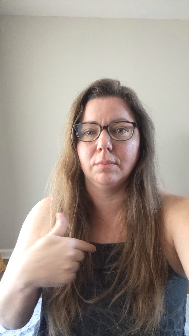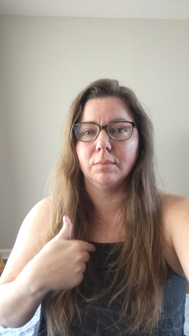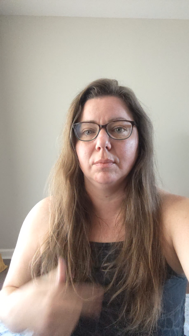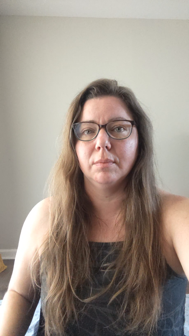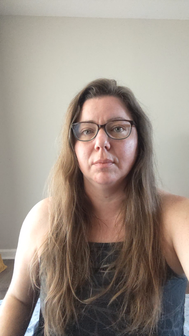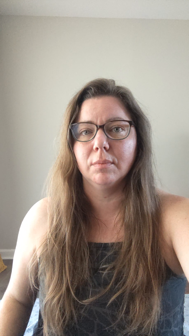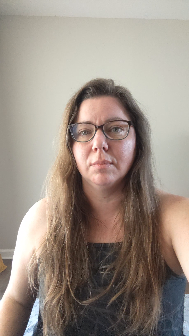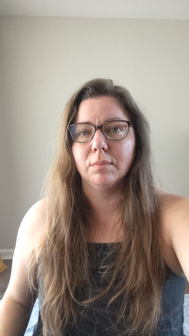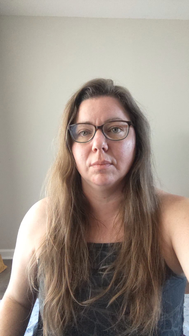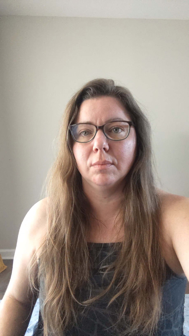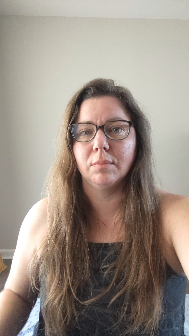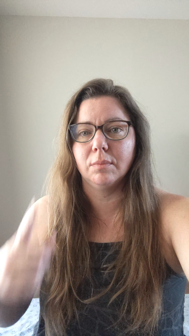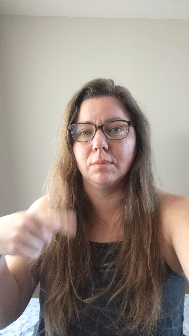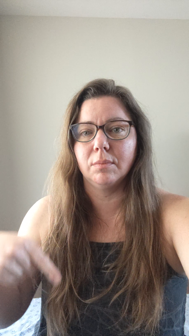cut